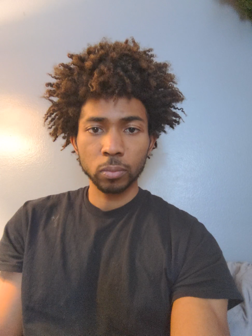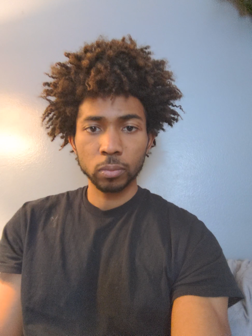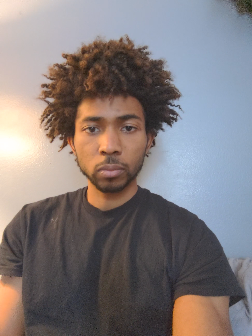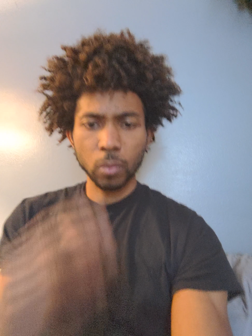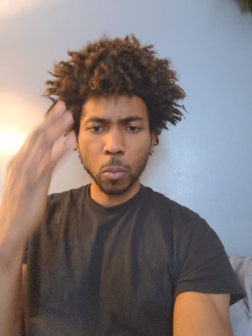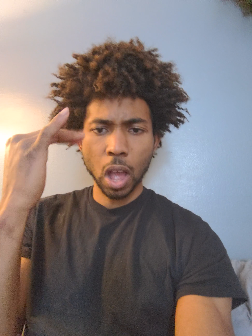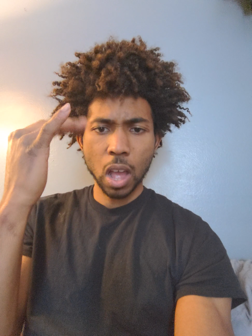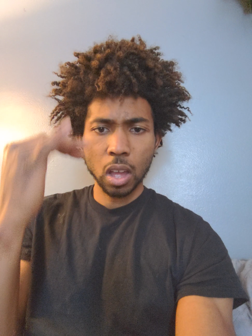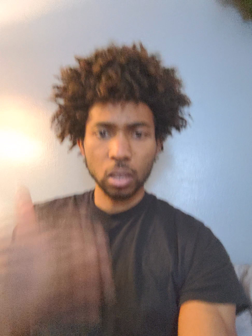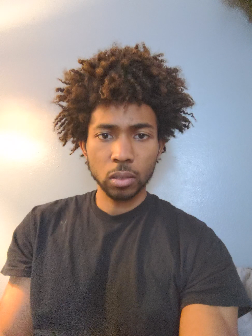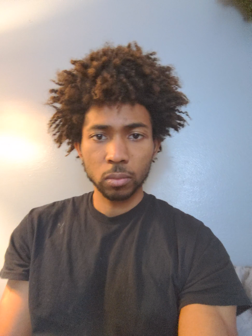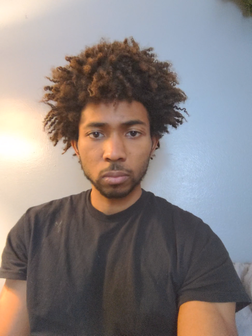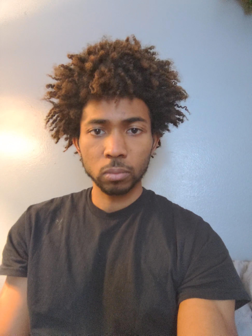why